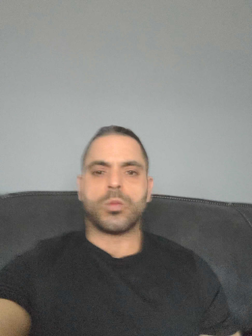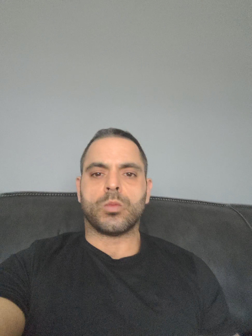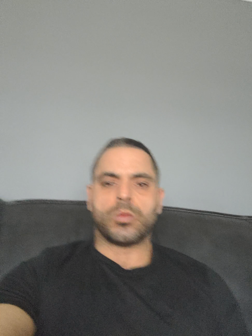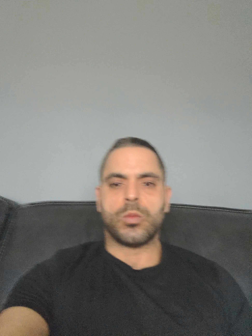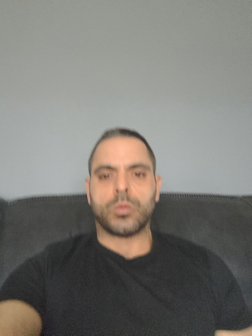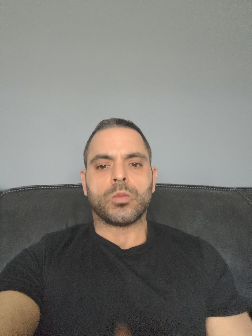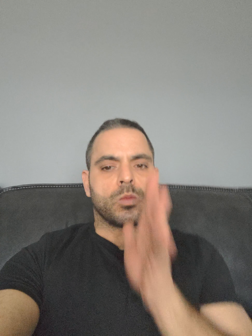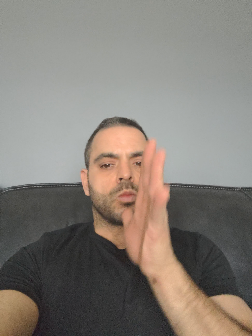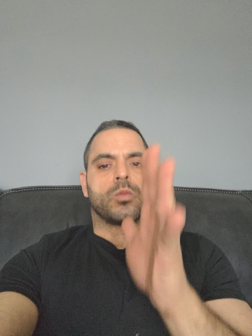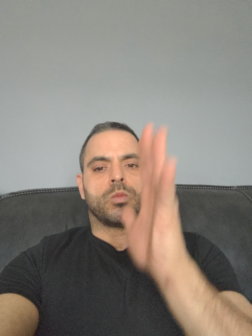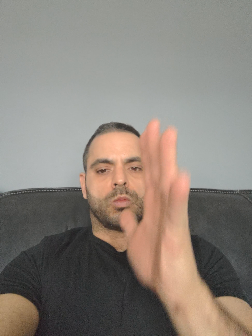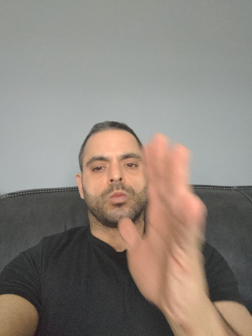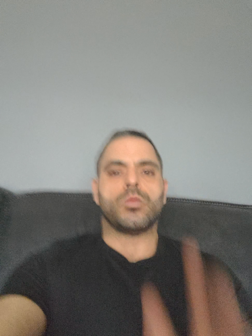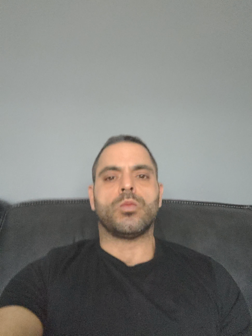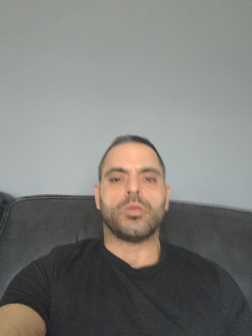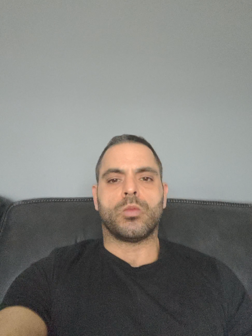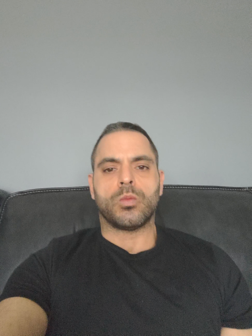grandma